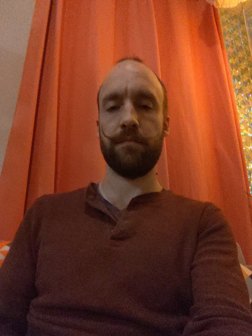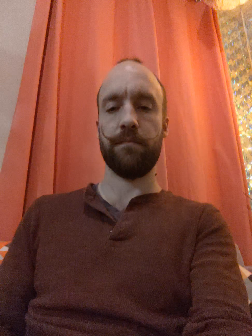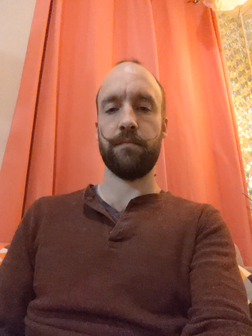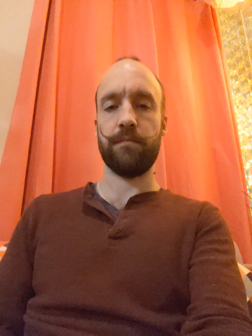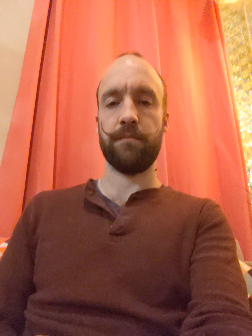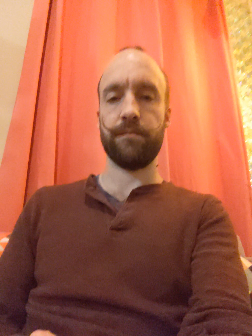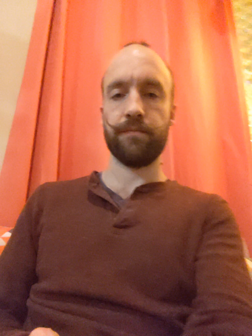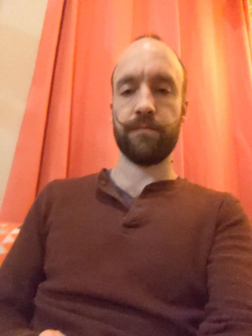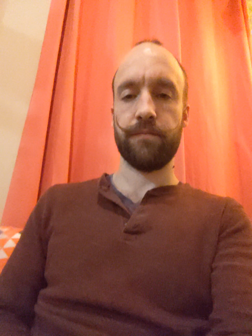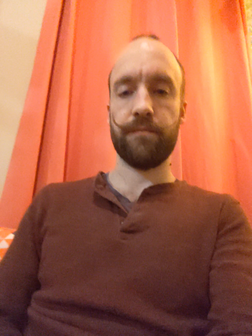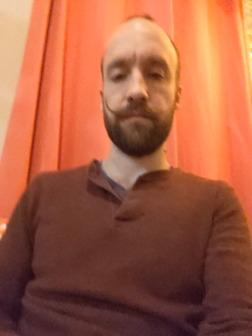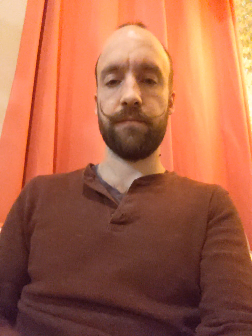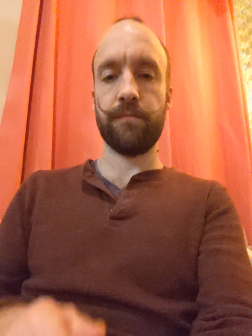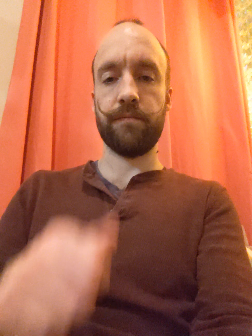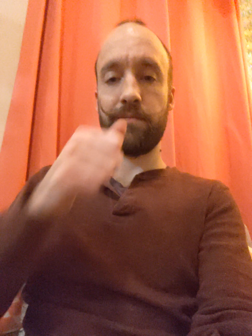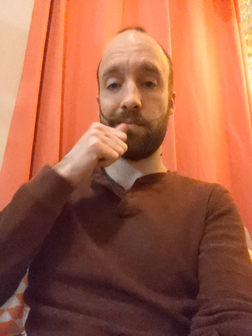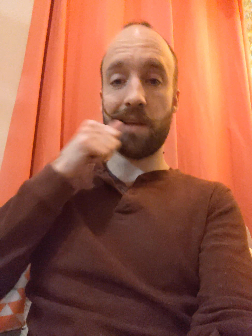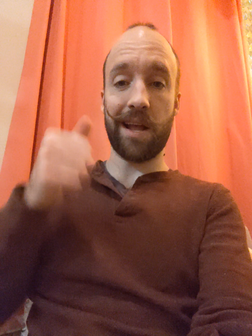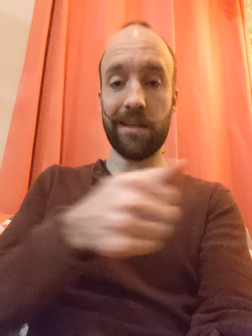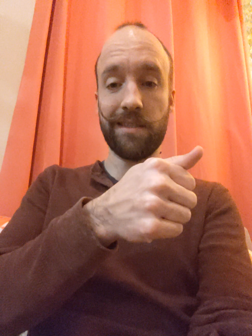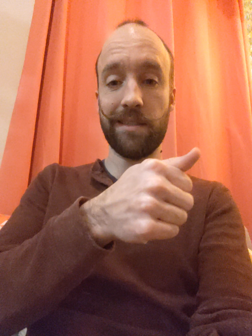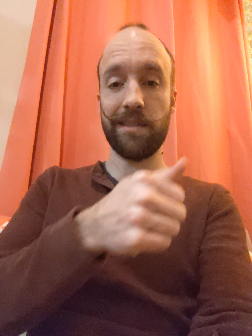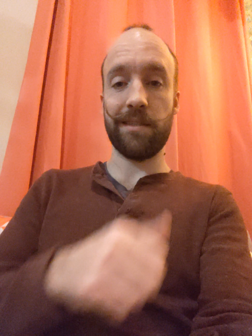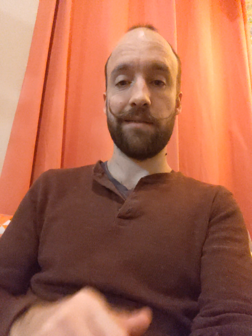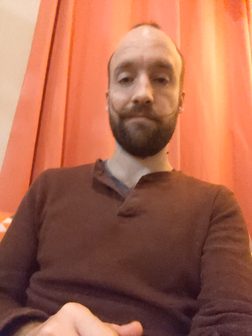hide